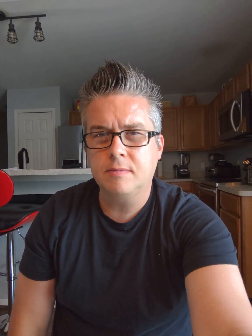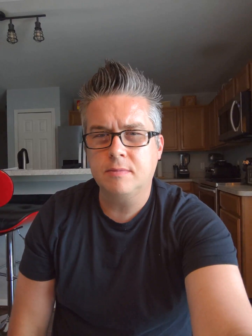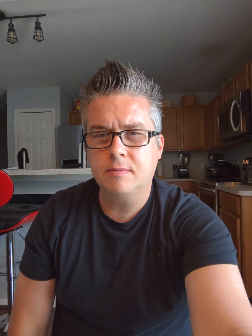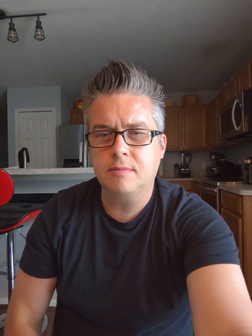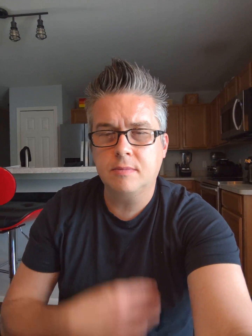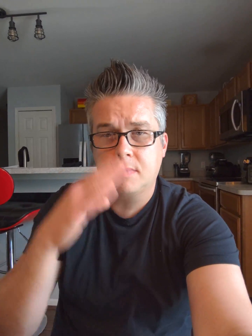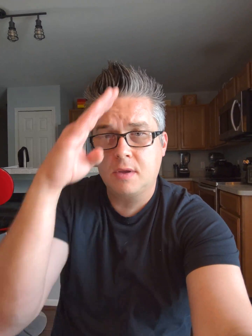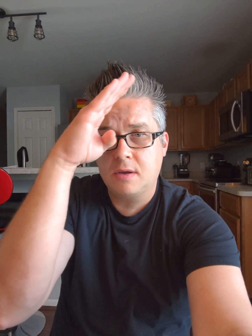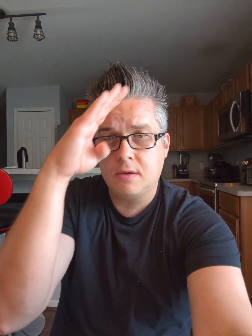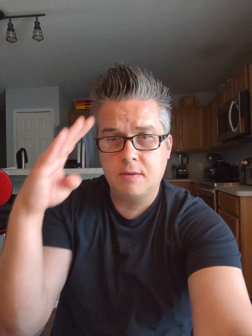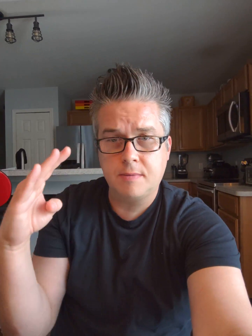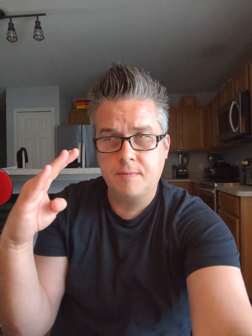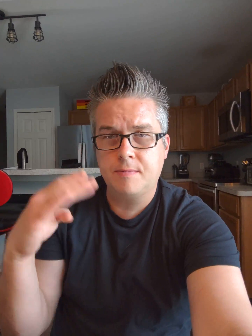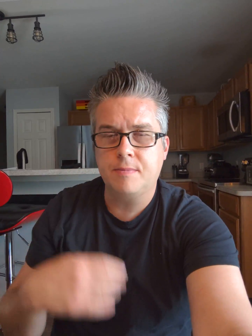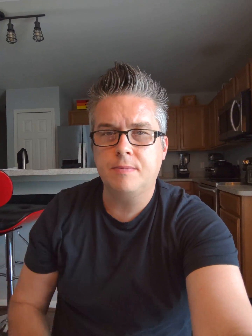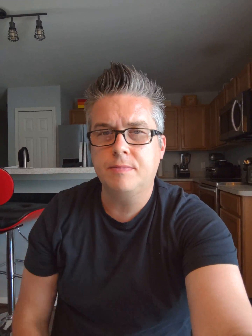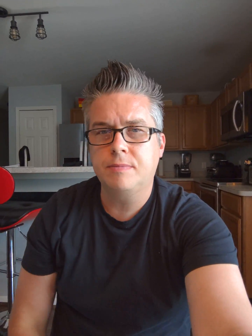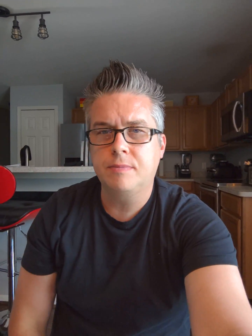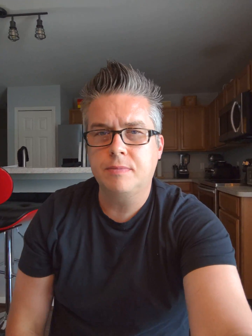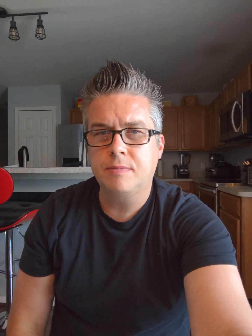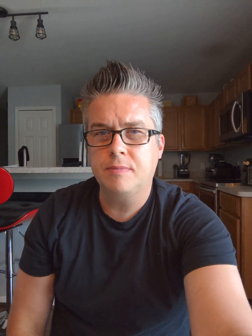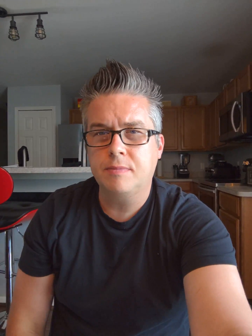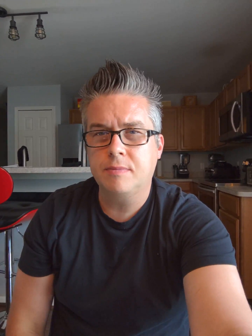roof